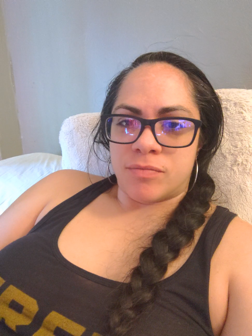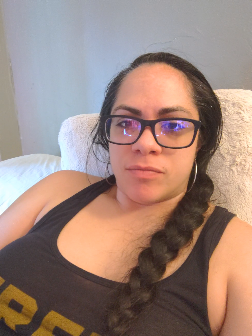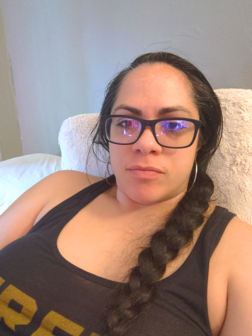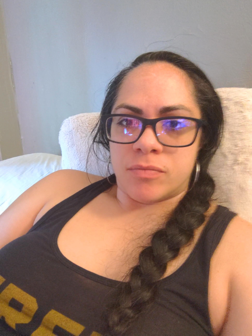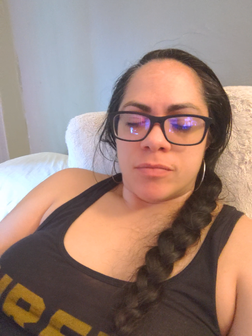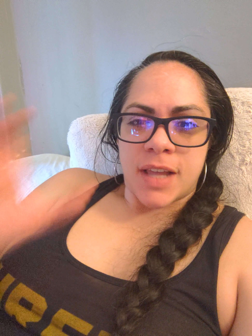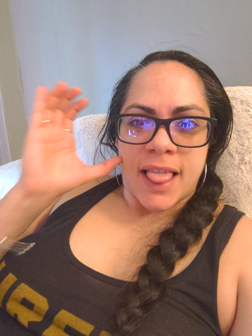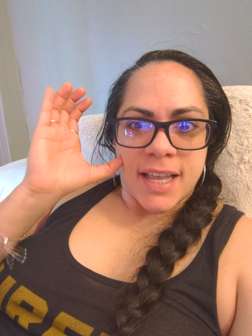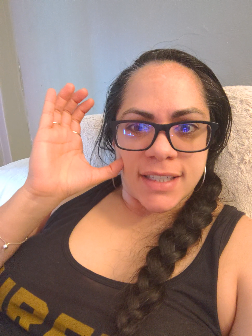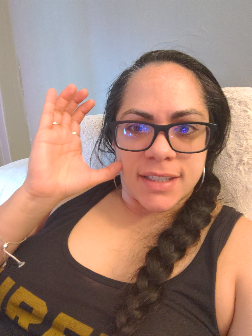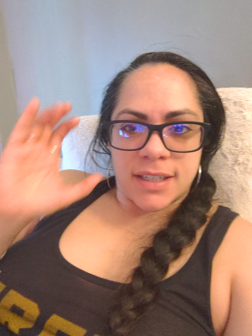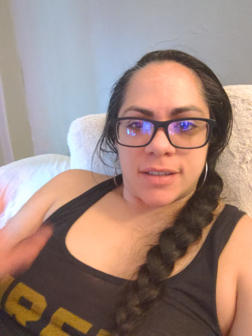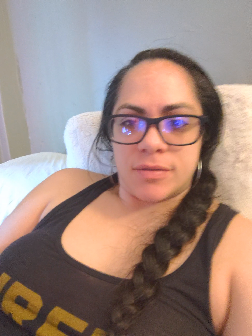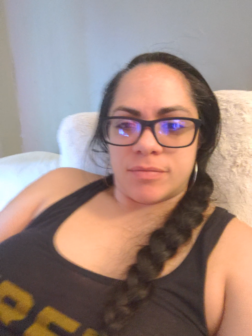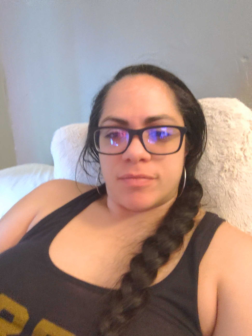listen